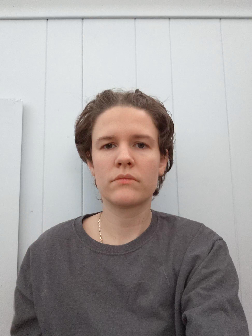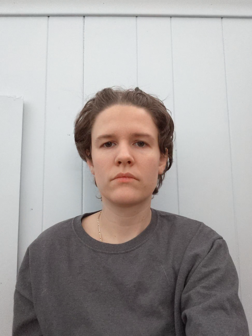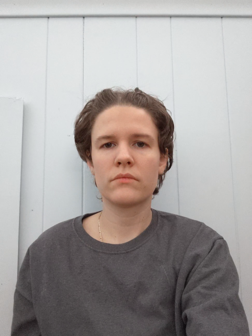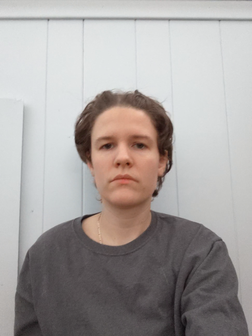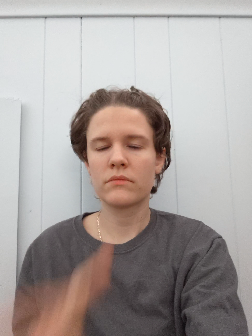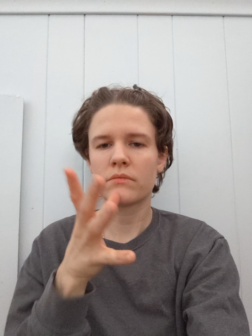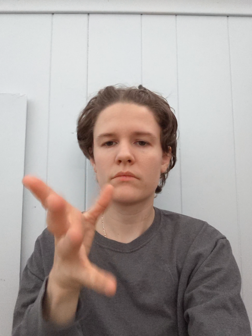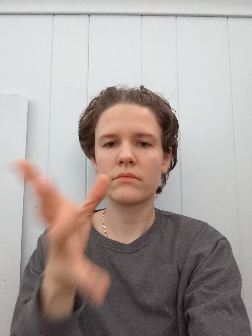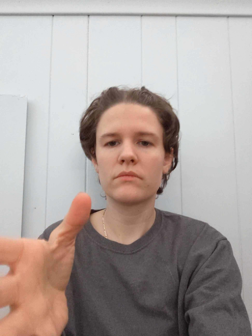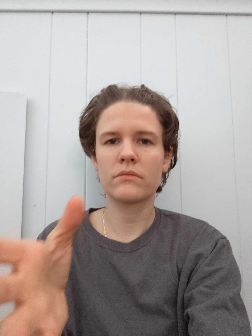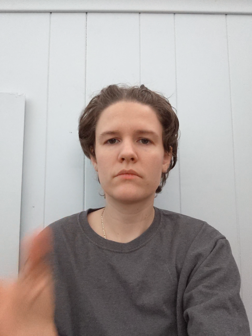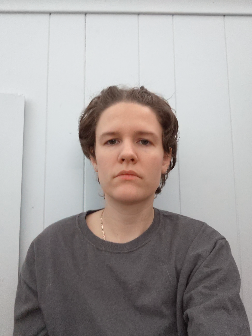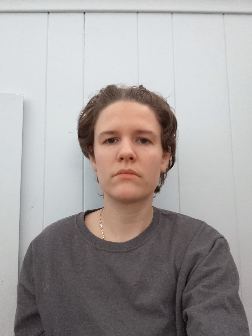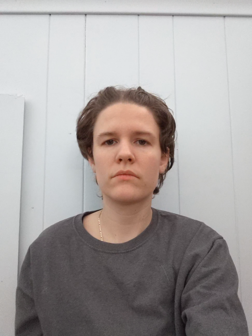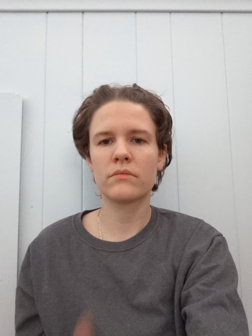grandma